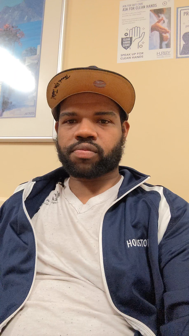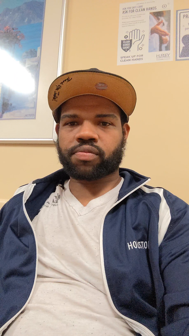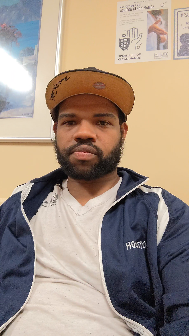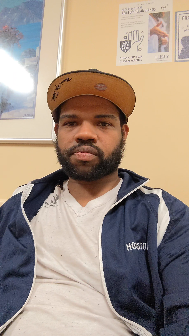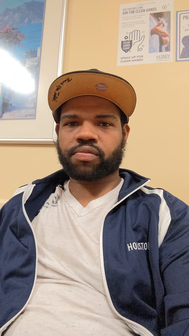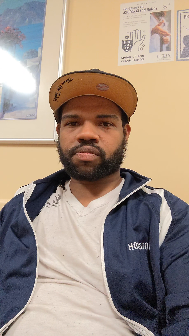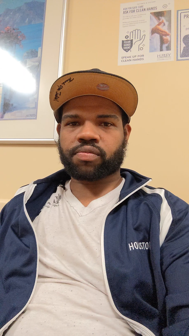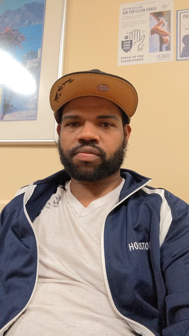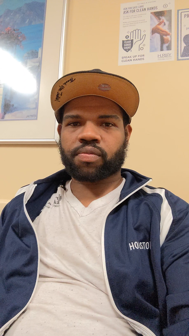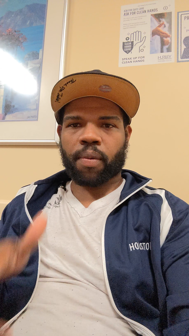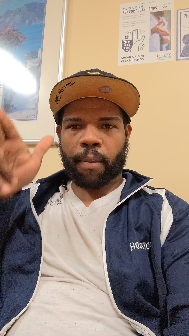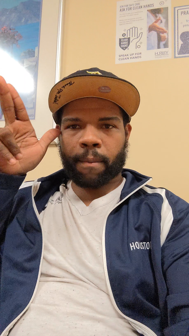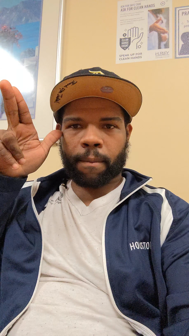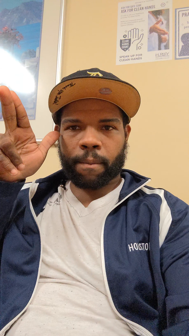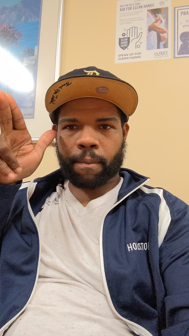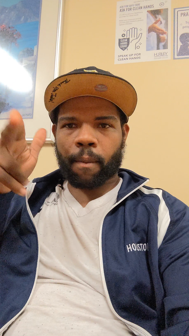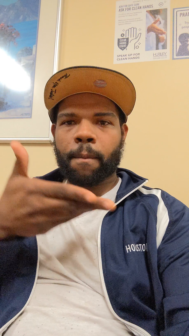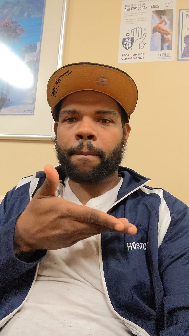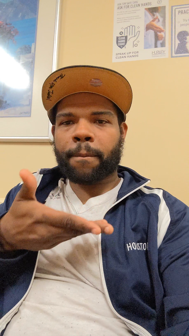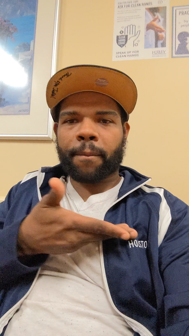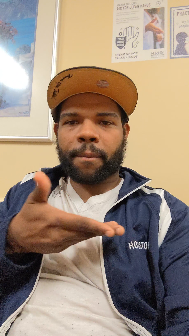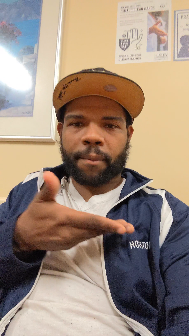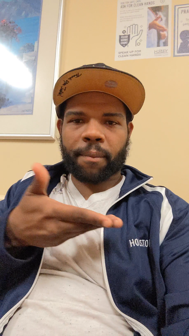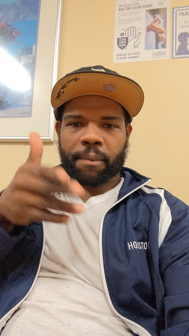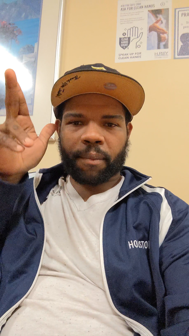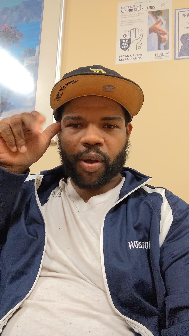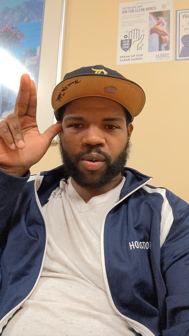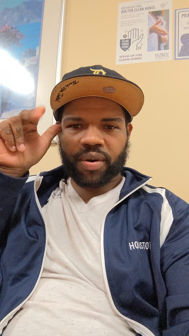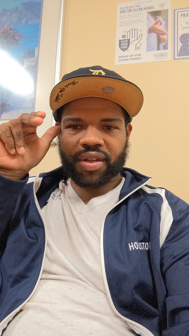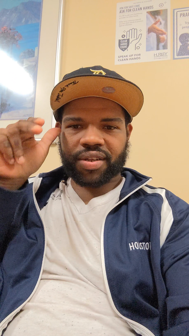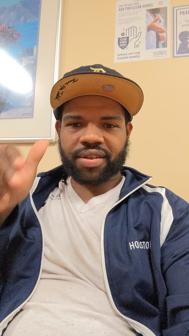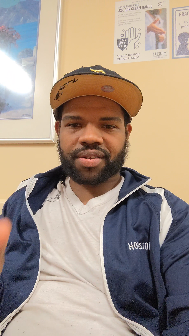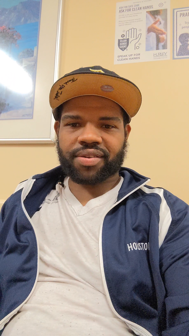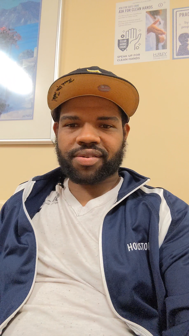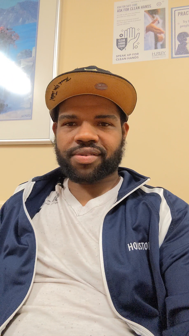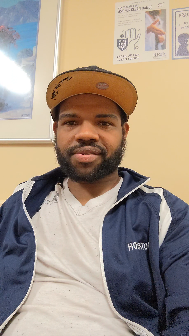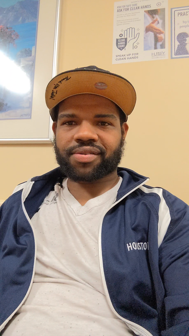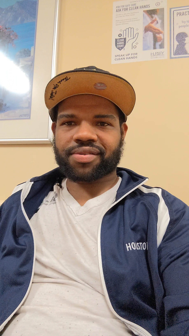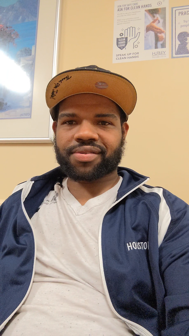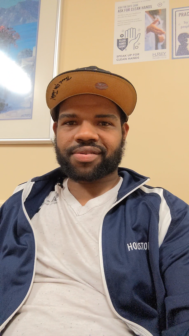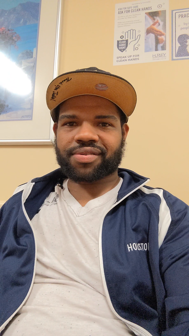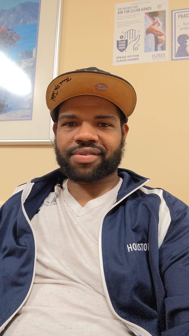pony